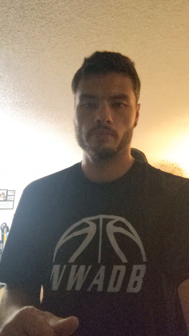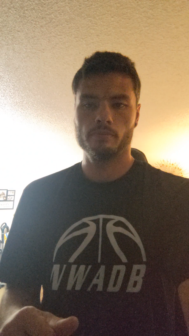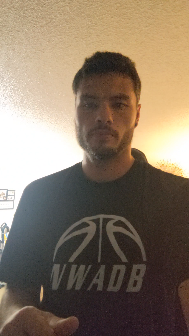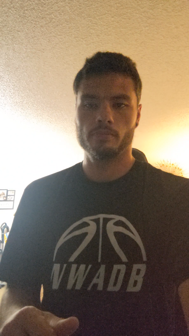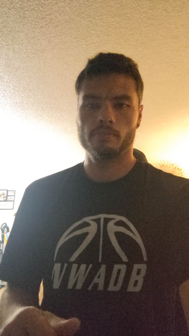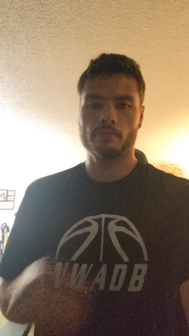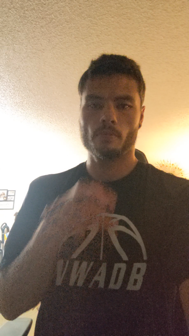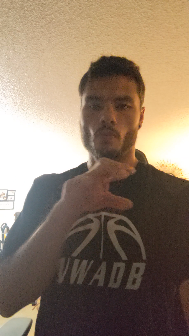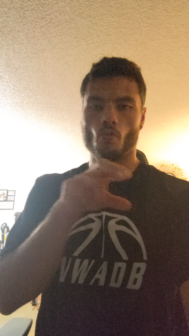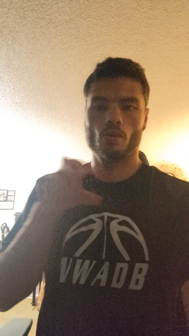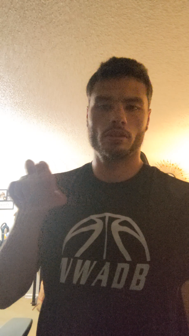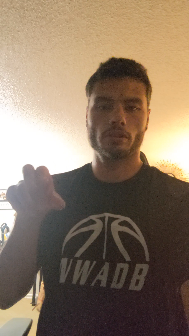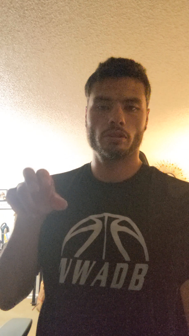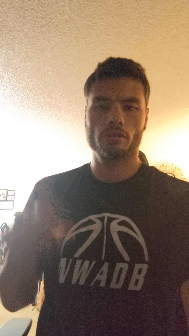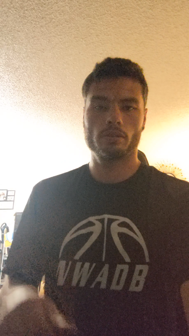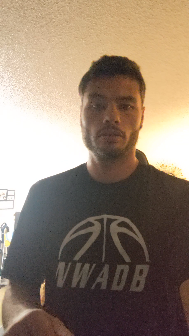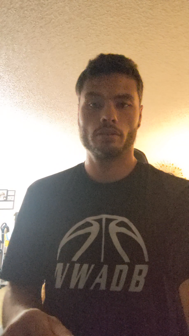porch